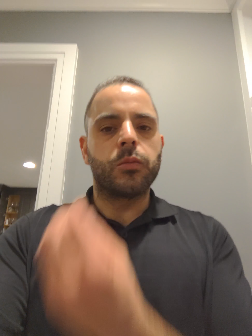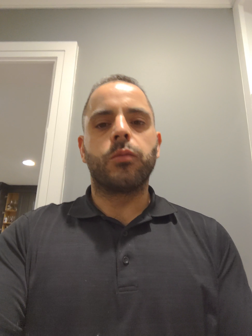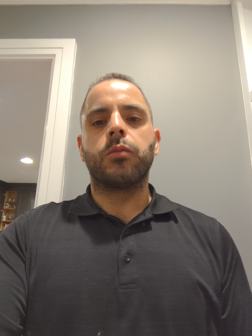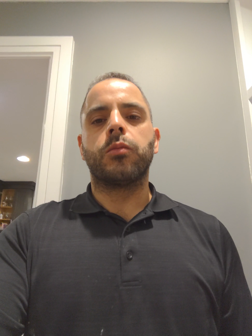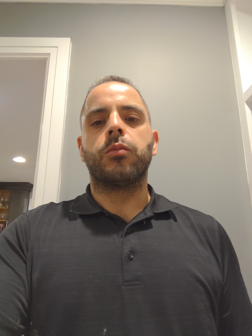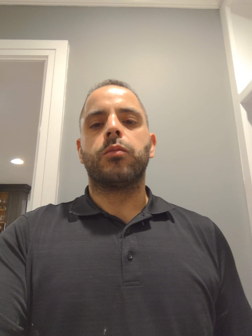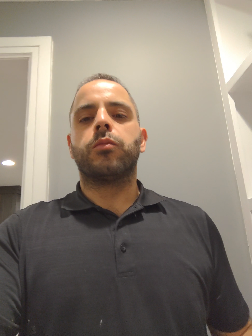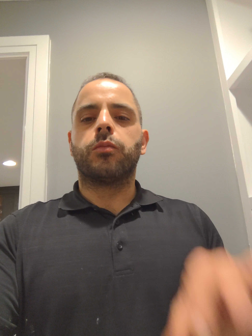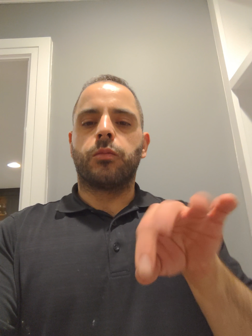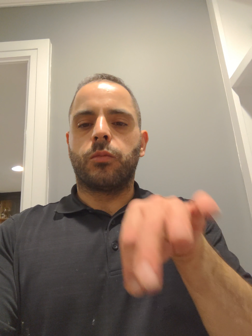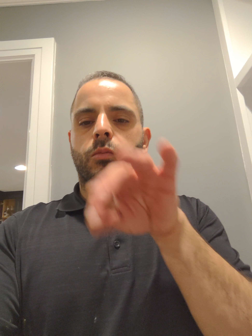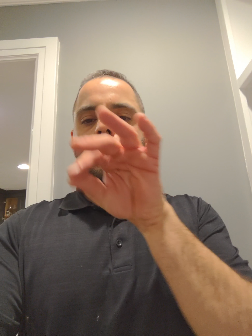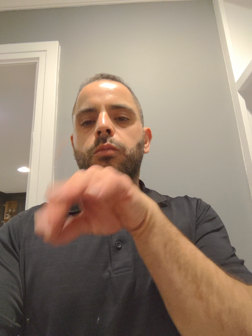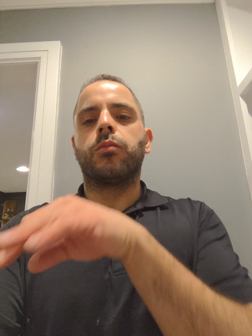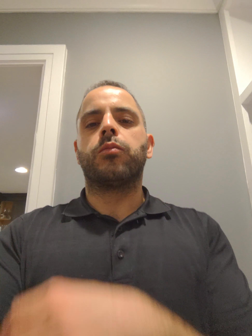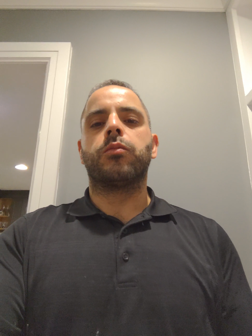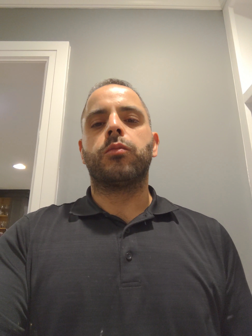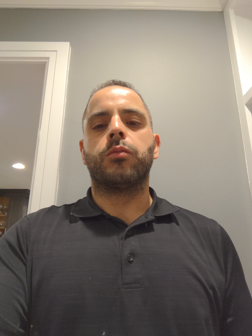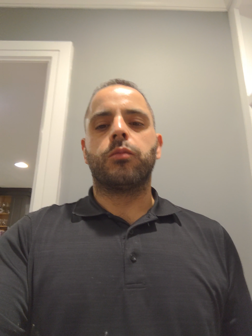french fries